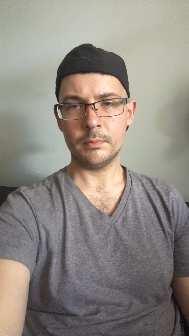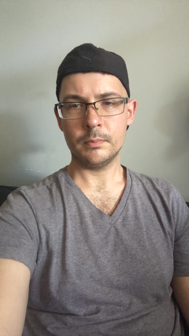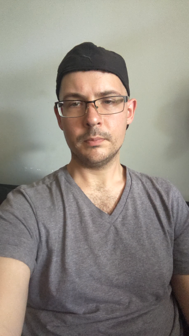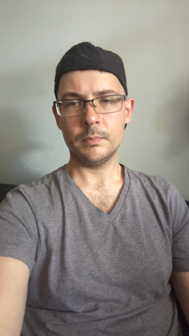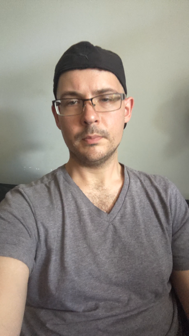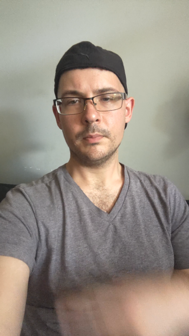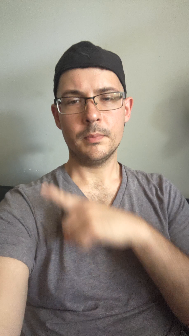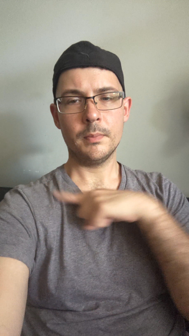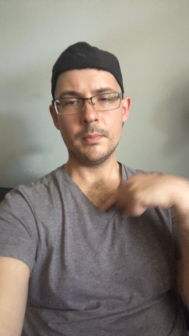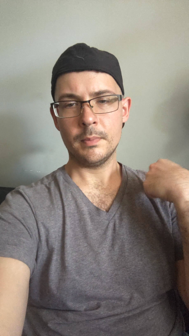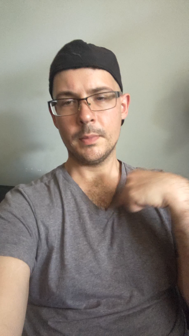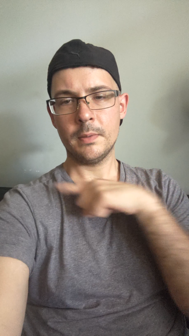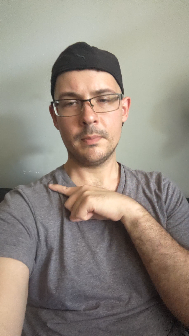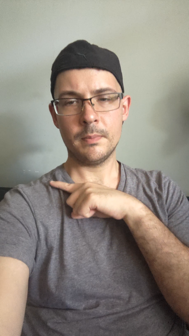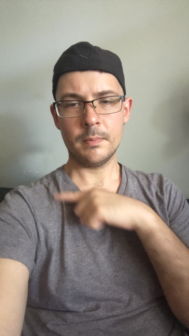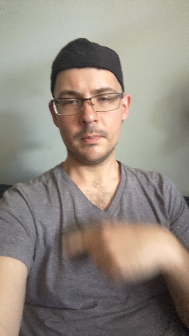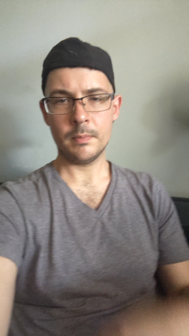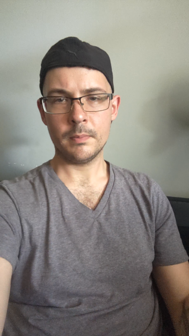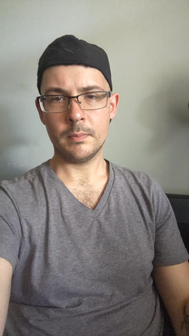bib